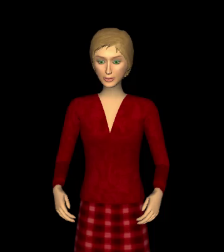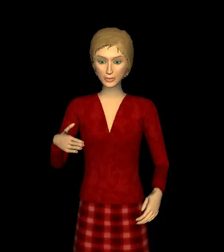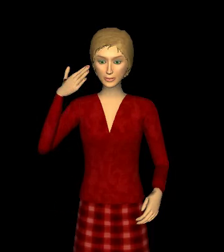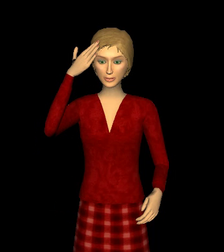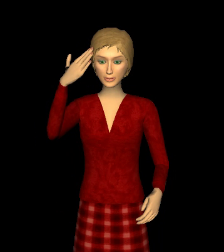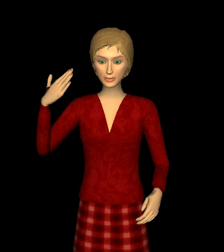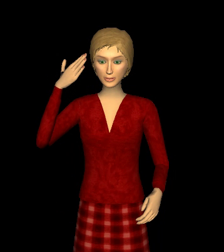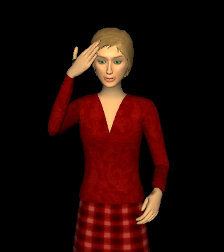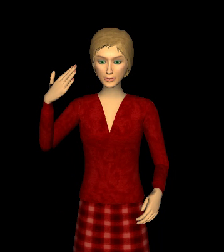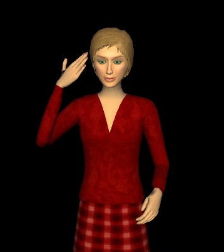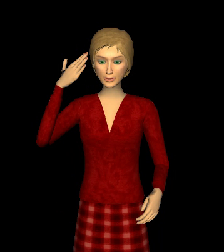حيوان